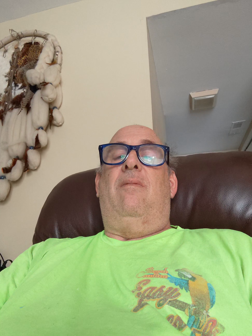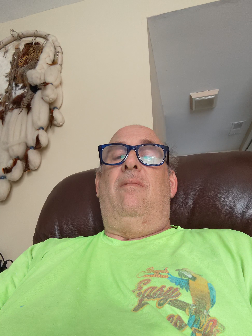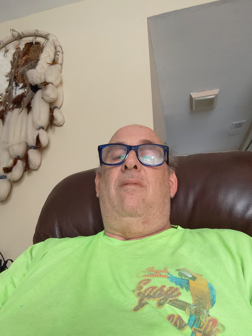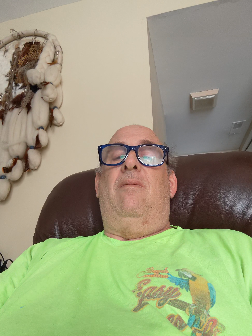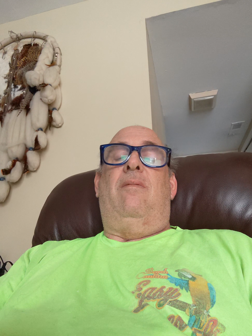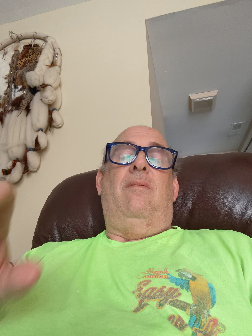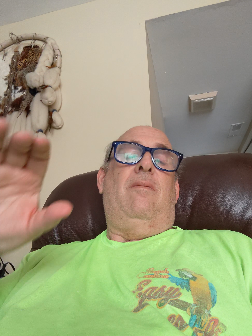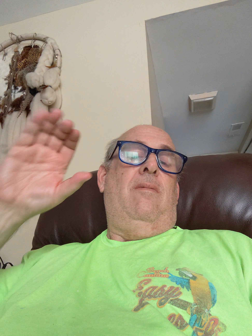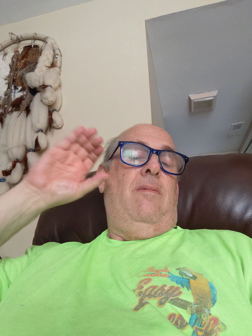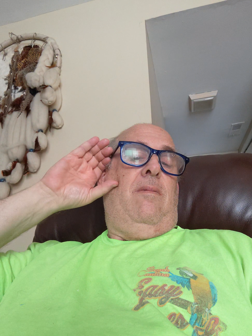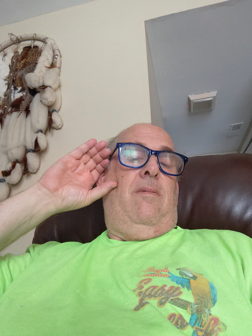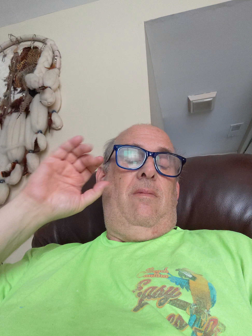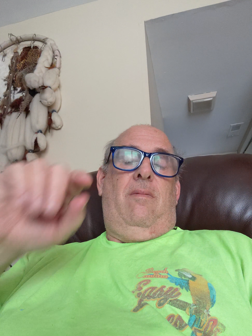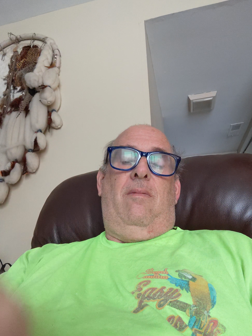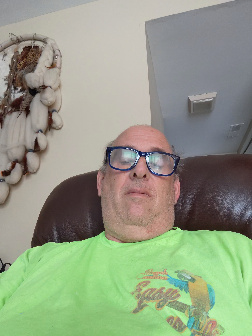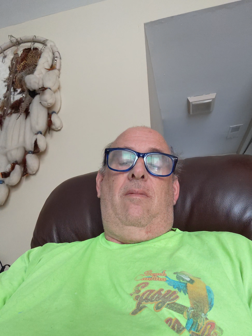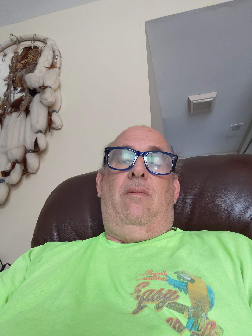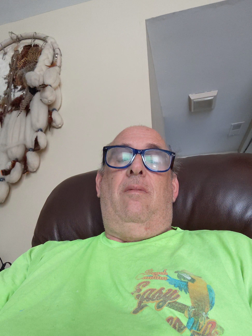listen